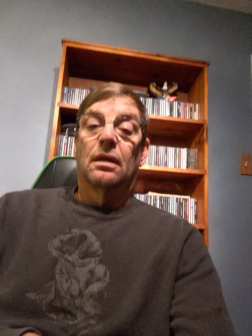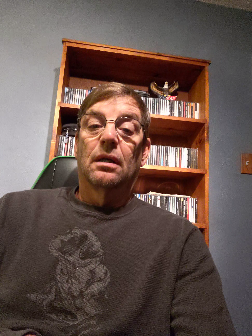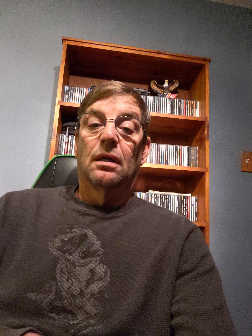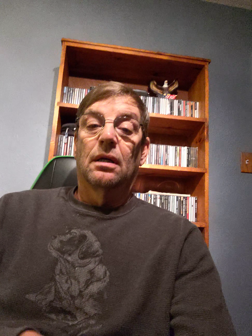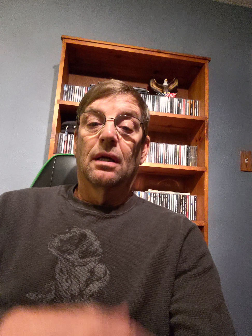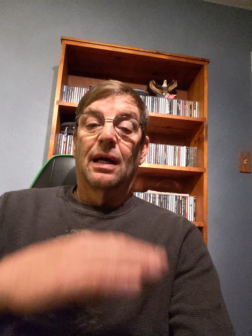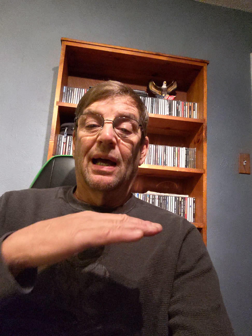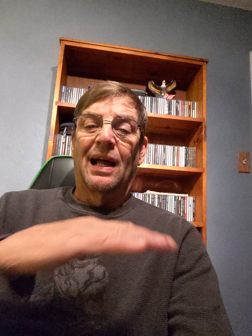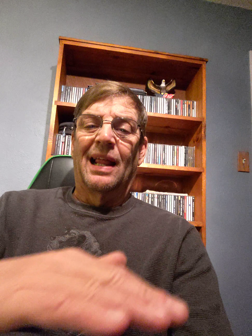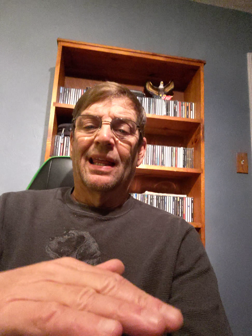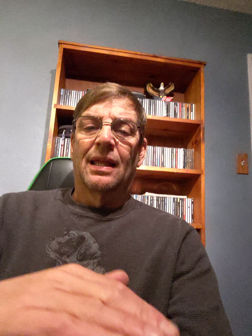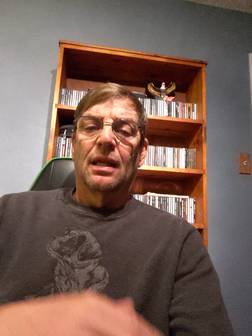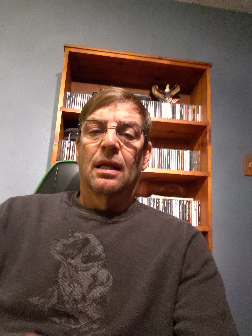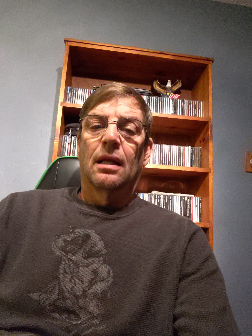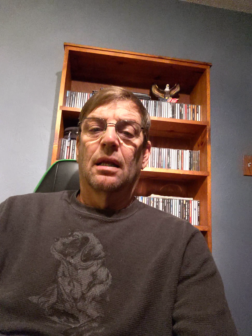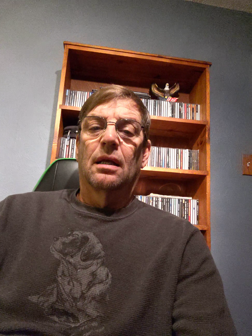clean